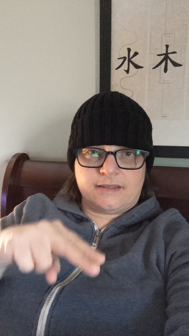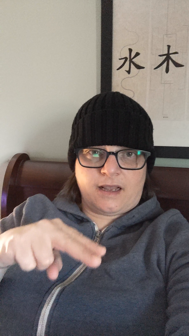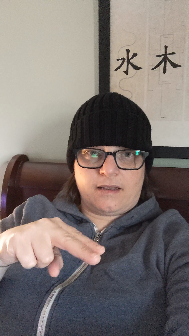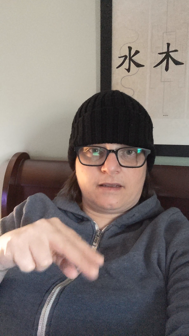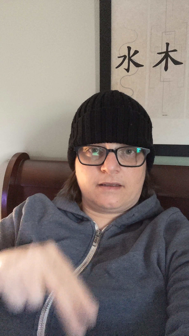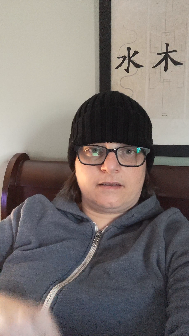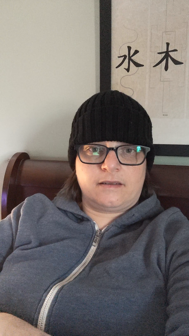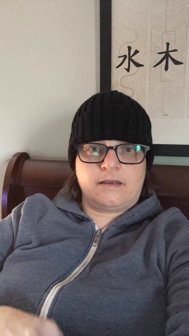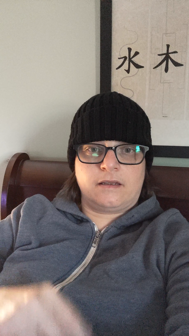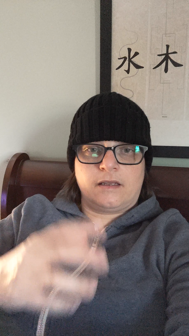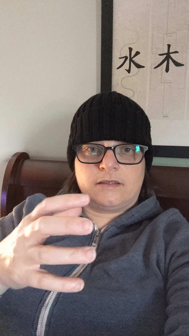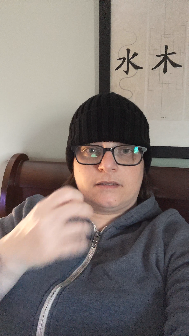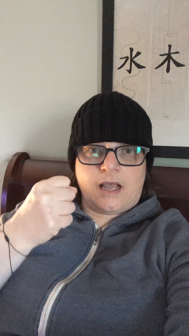get